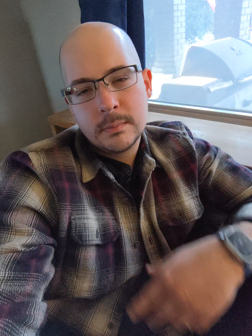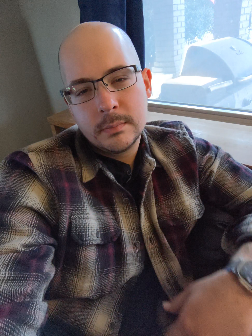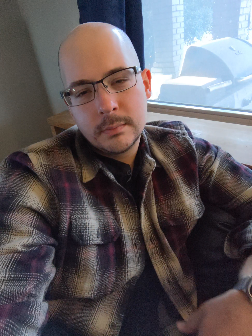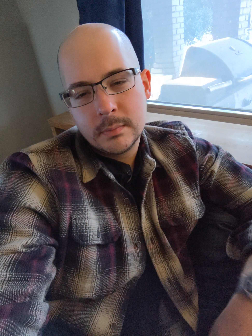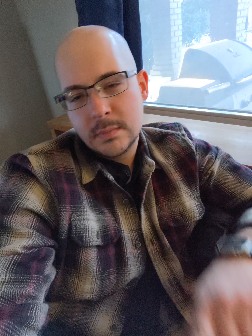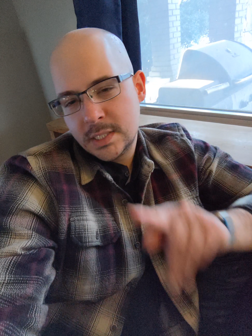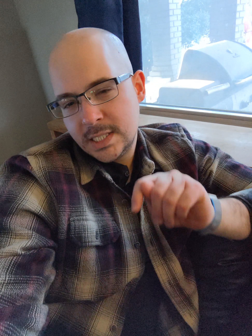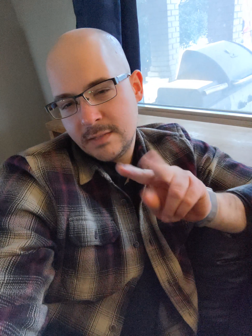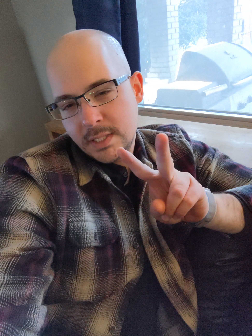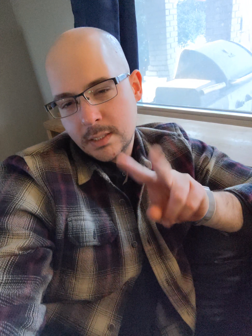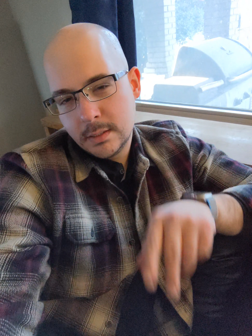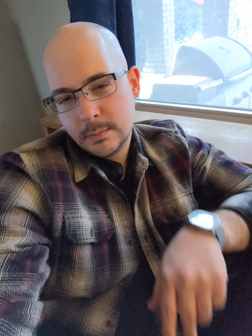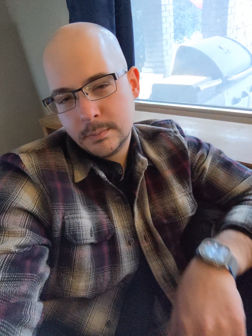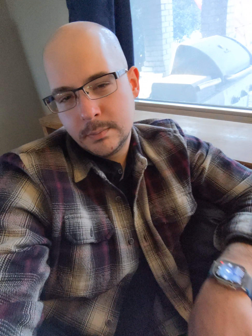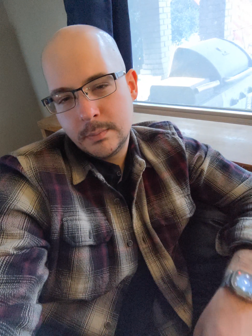TV